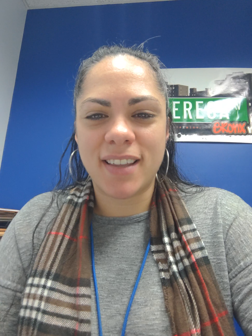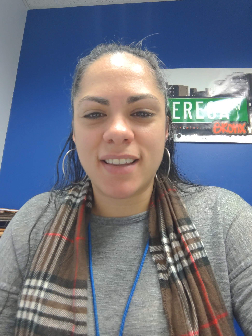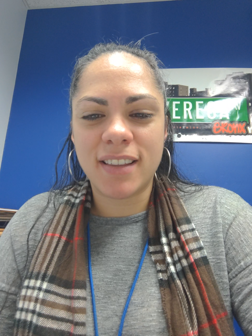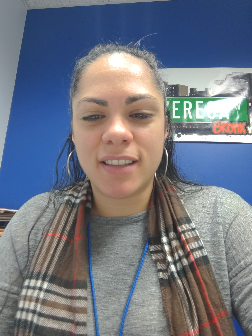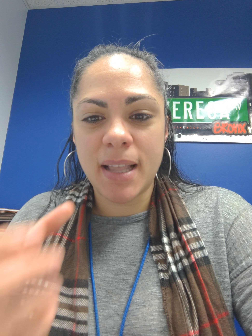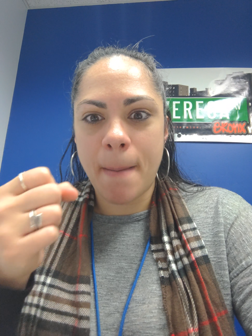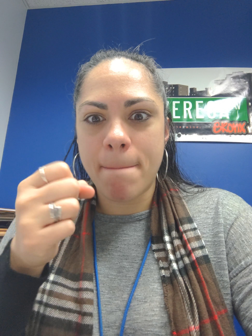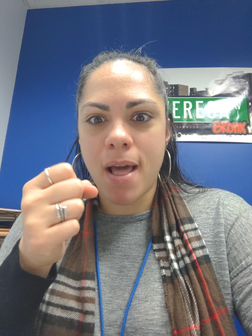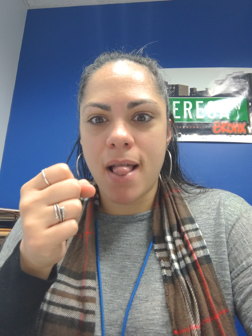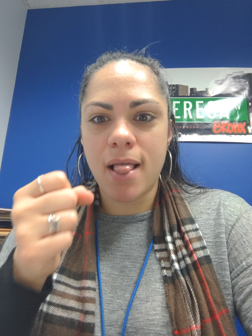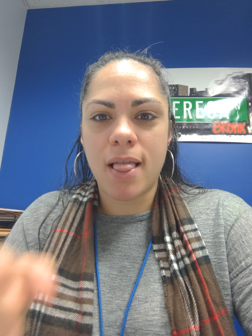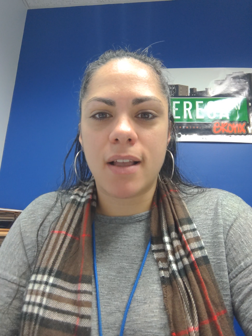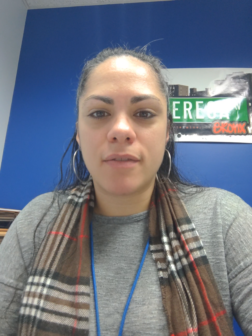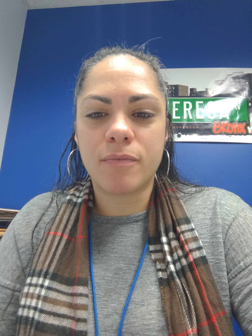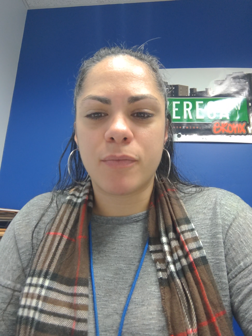milk